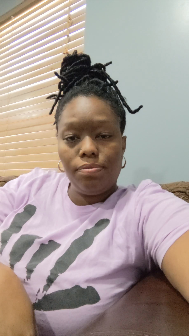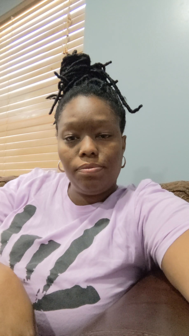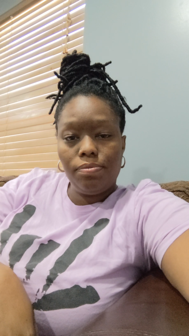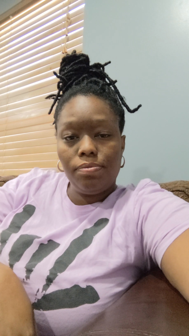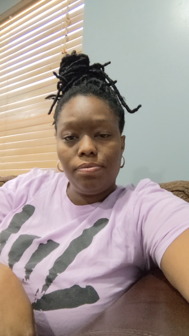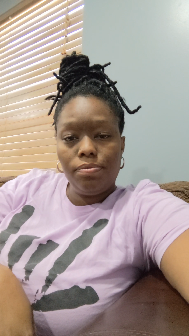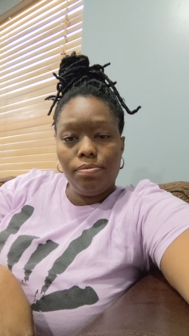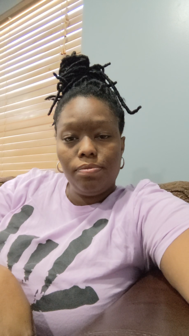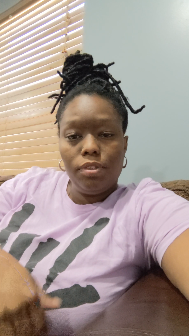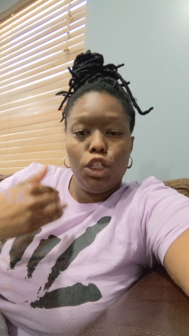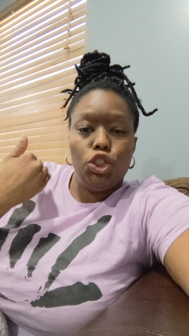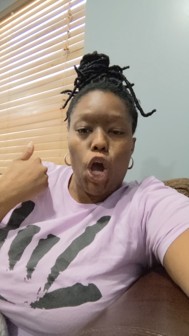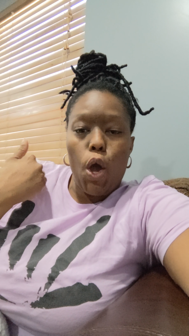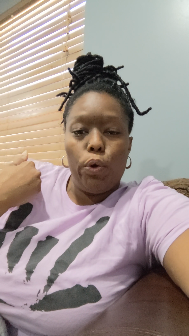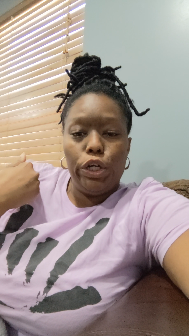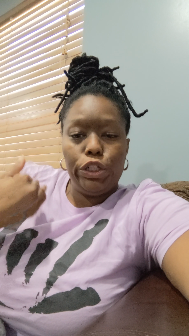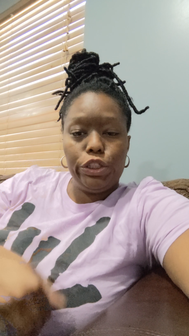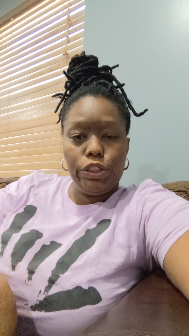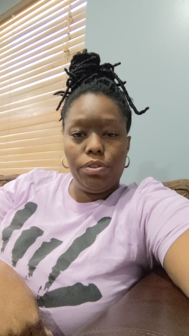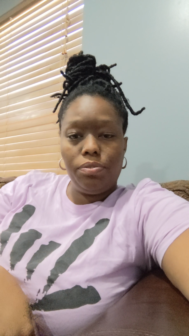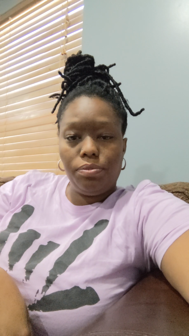shoulder